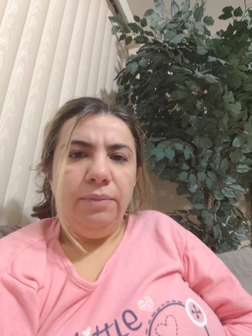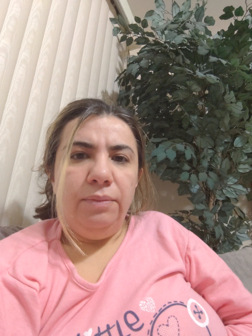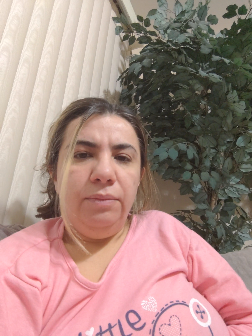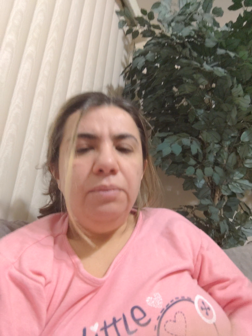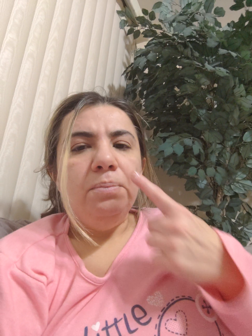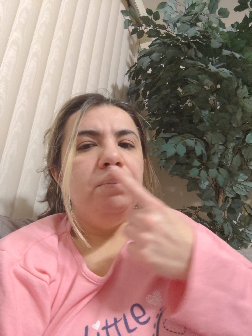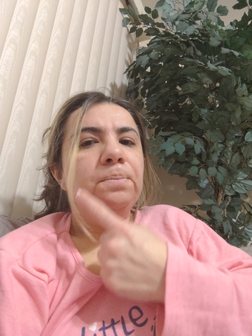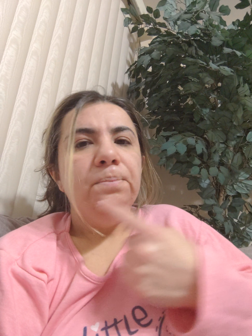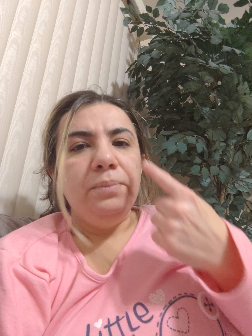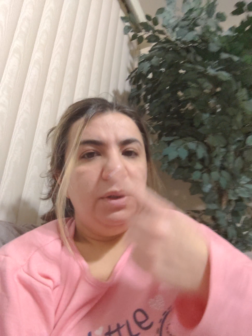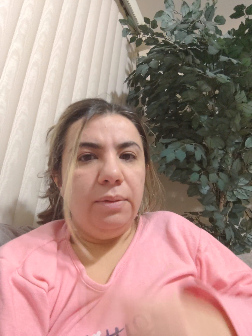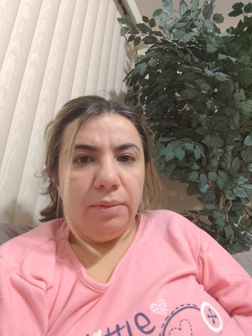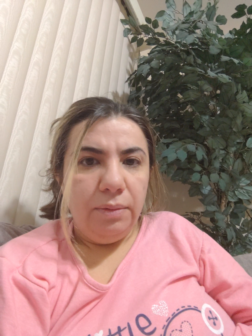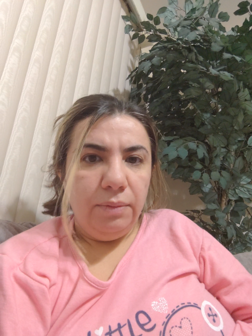mouth